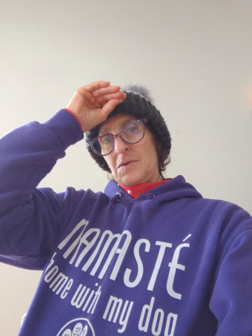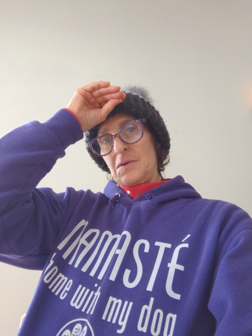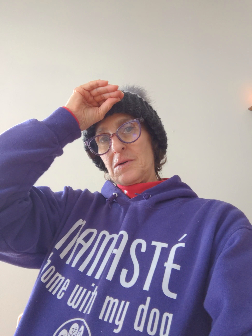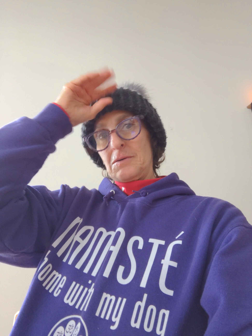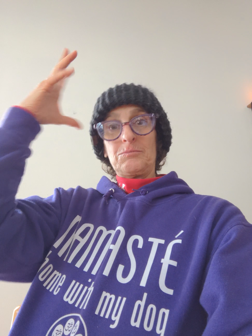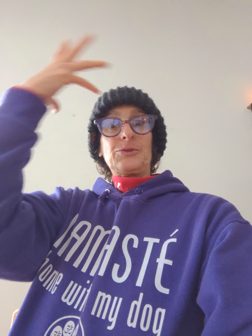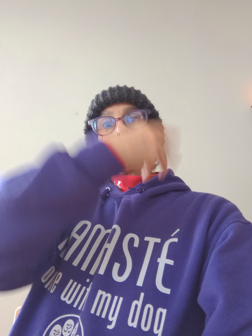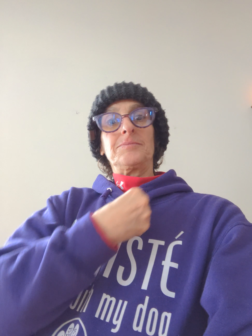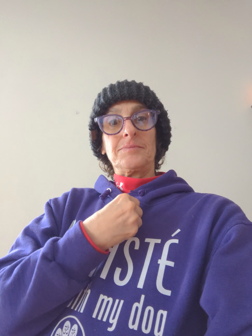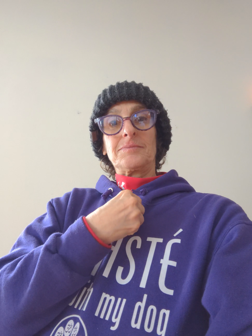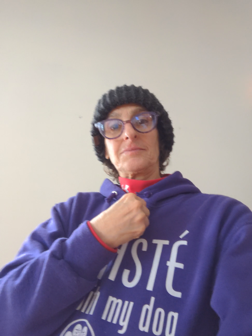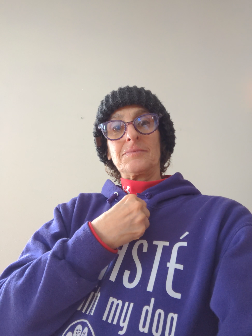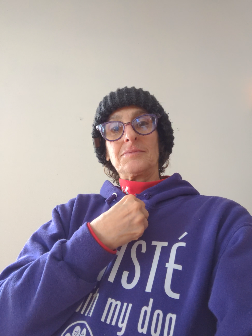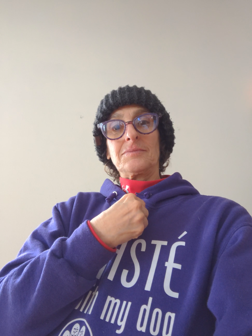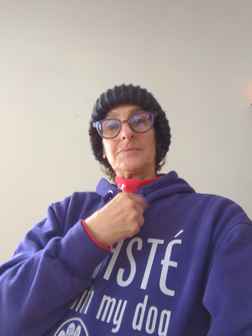pretty